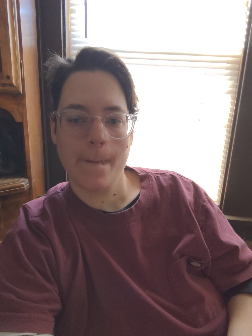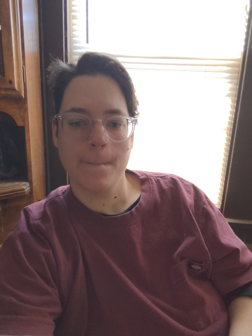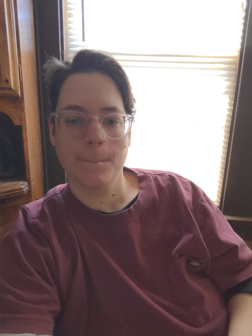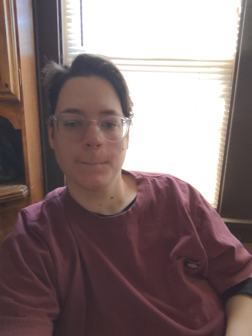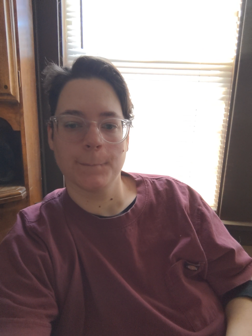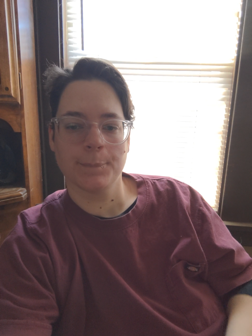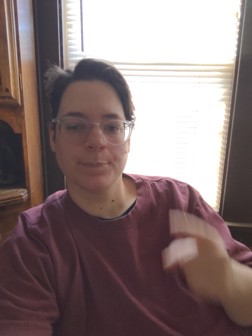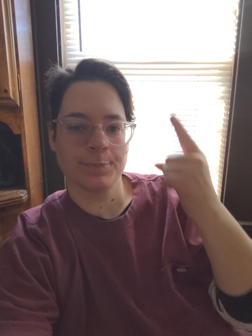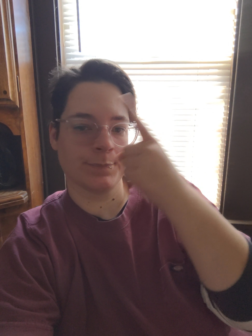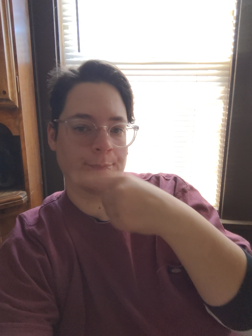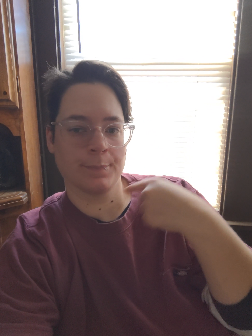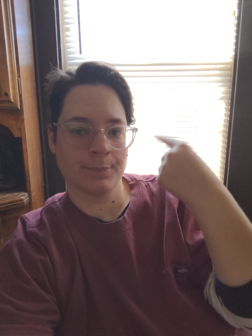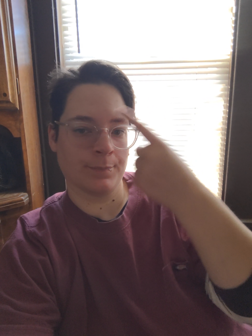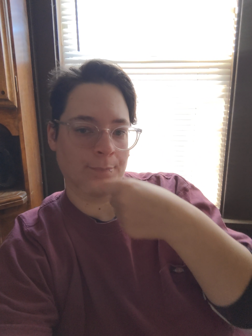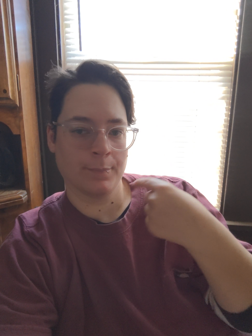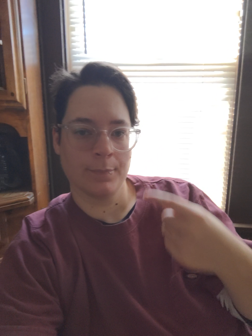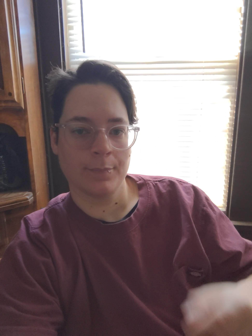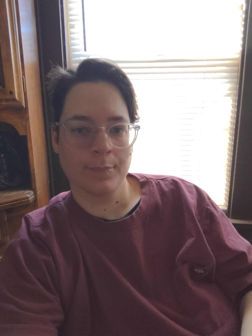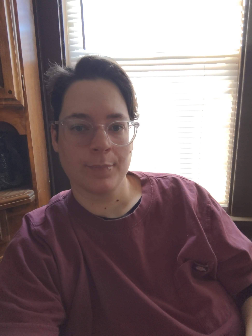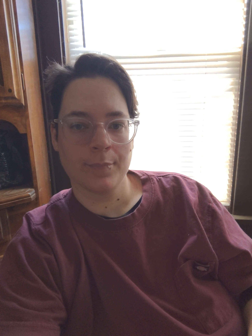face